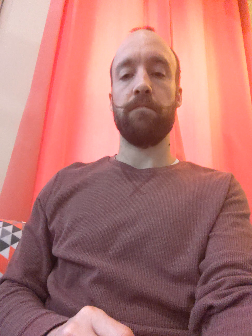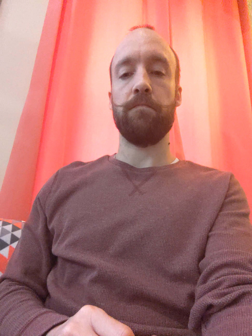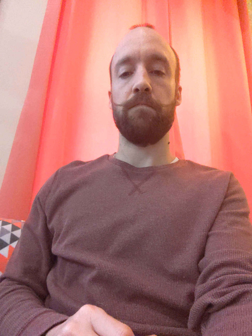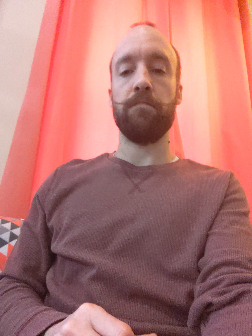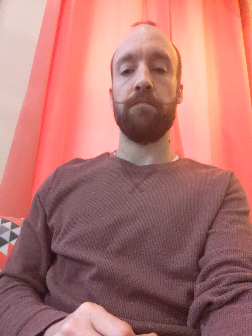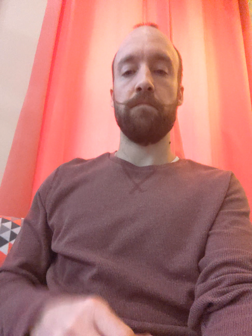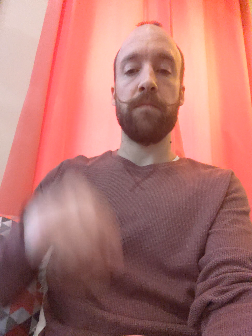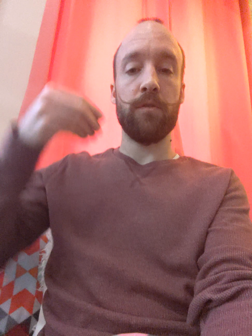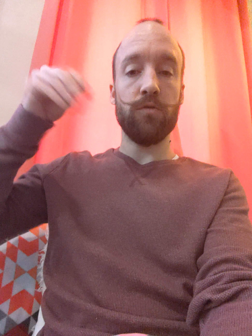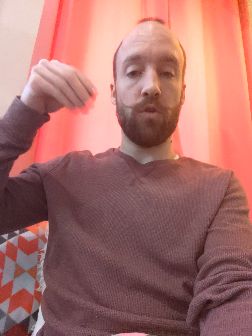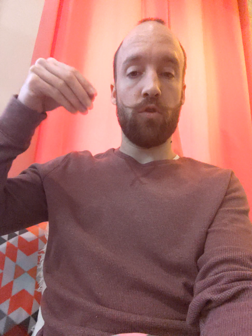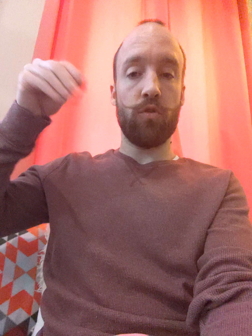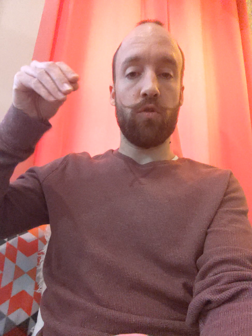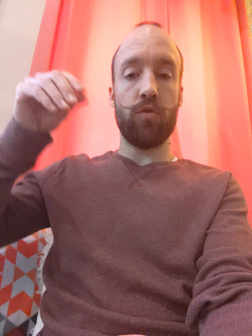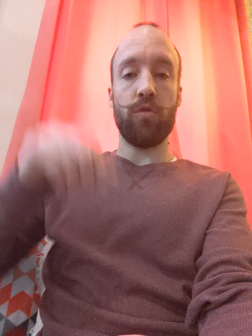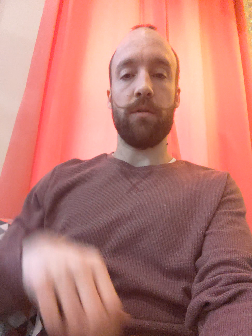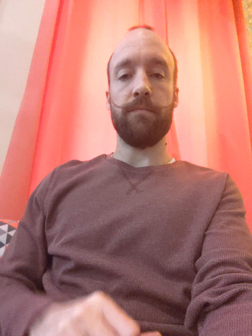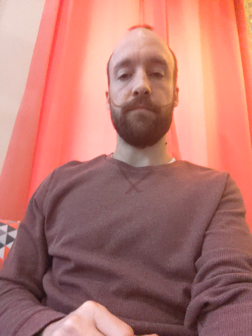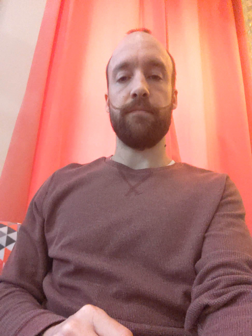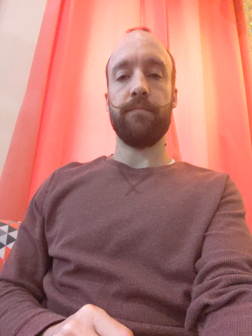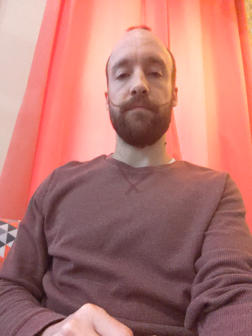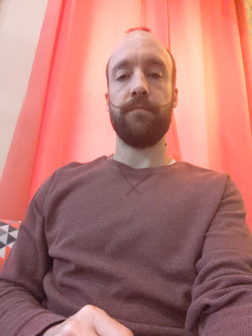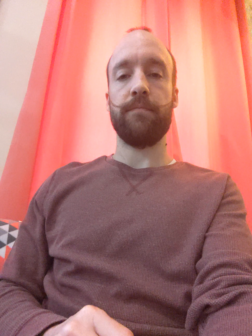store